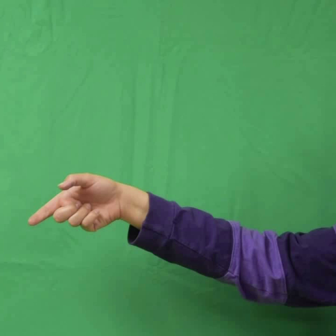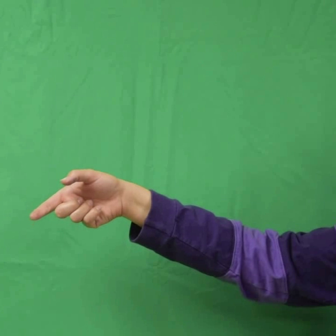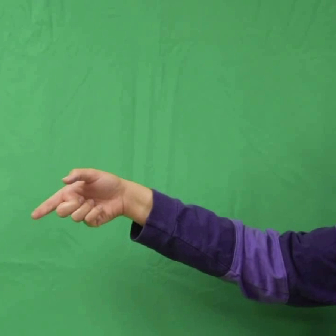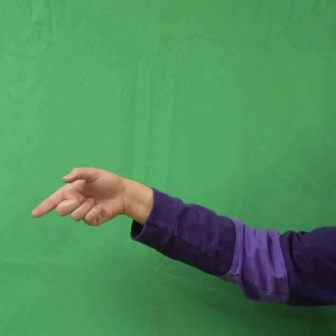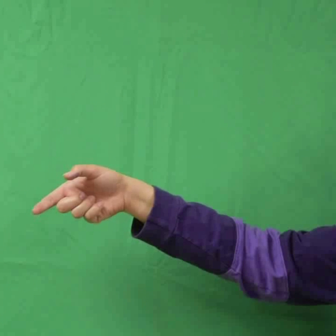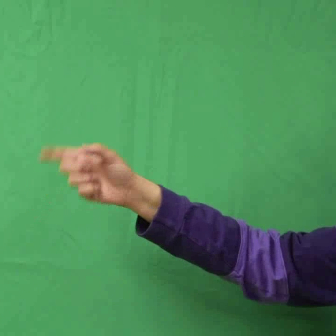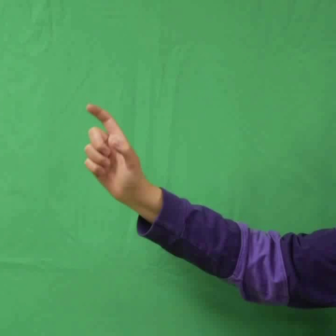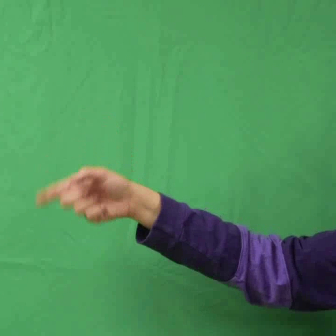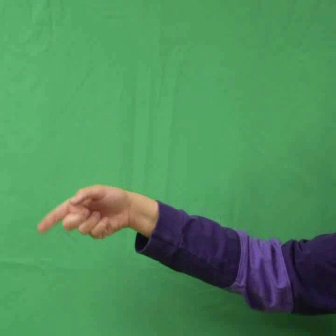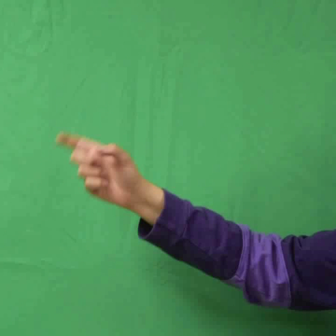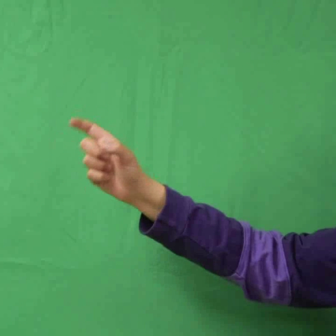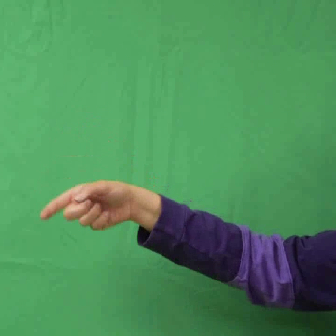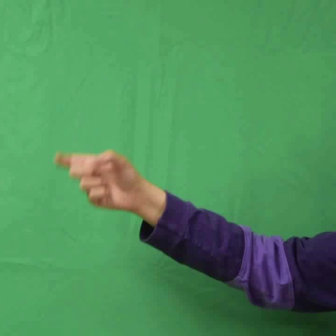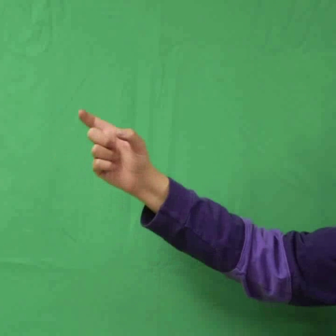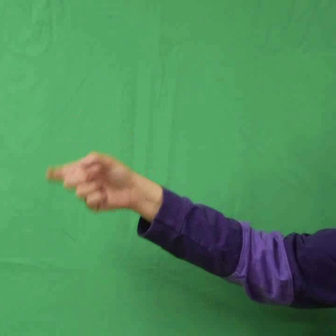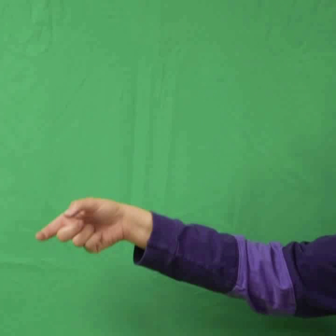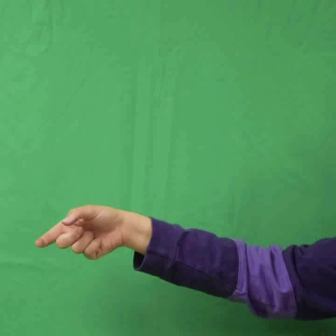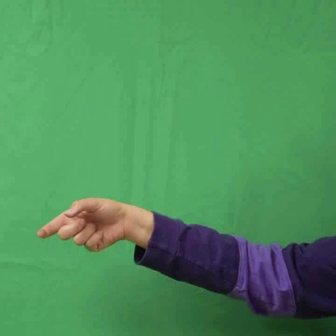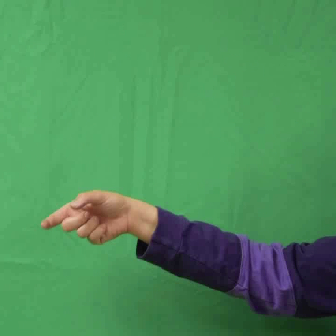Q